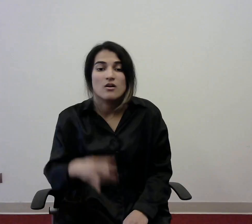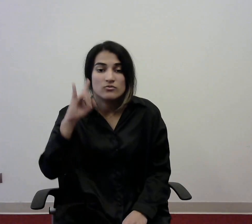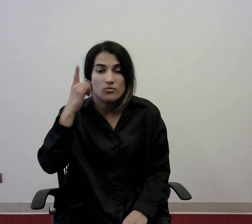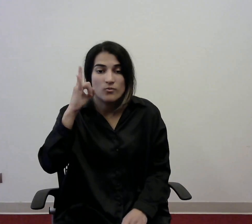uşaq